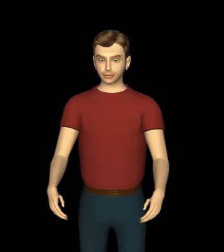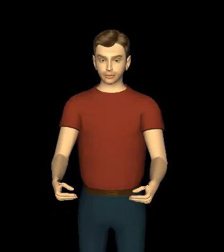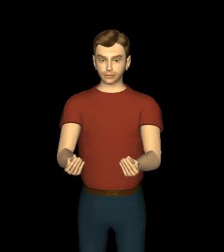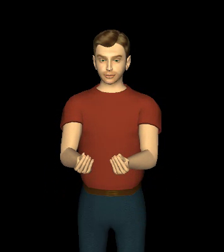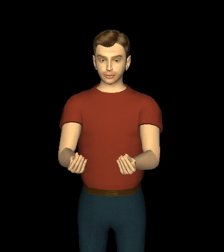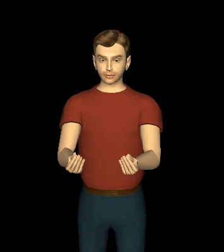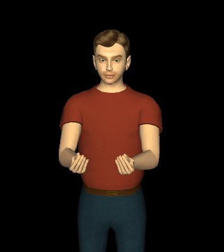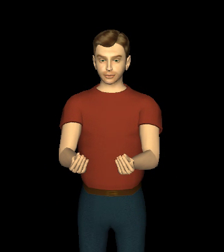أين